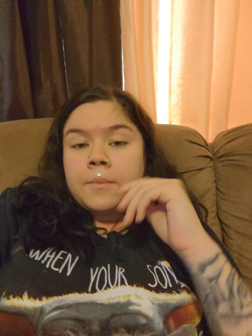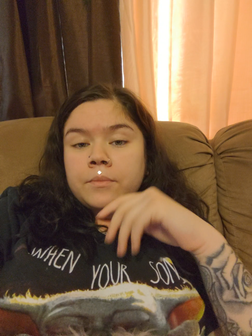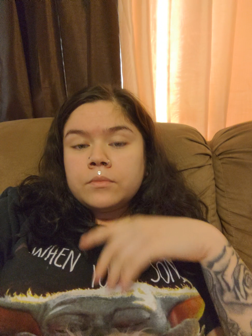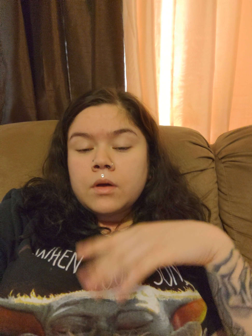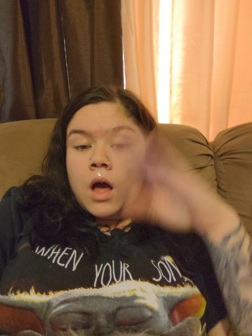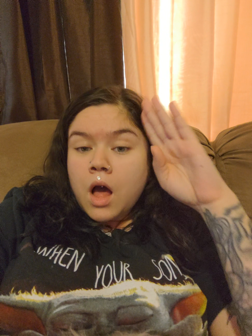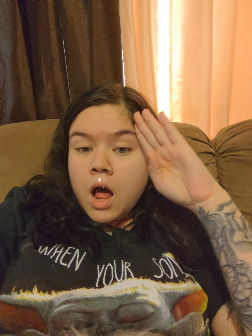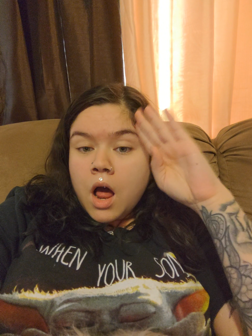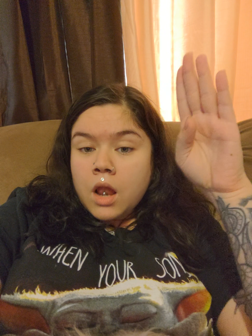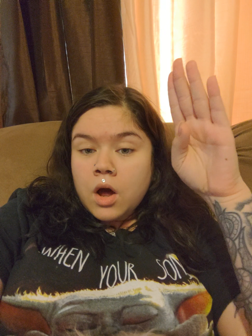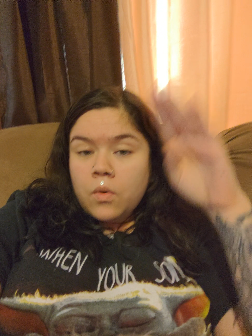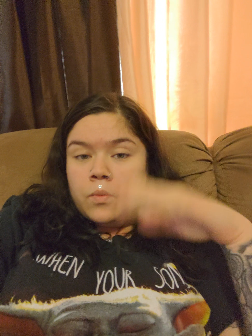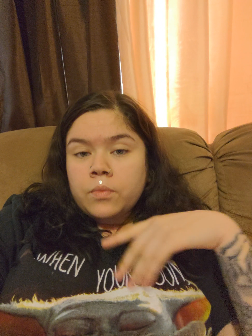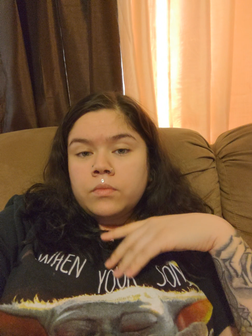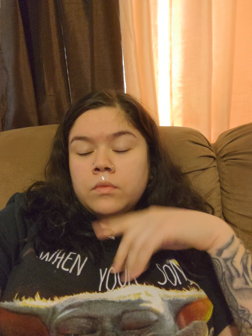hello